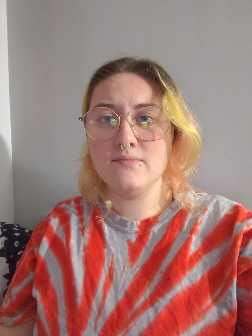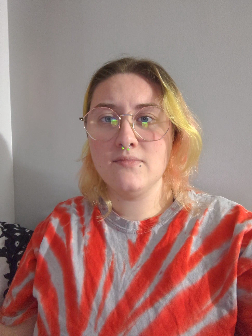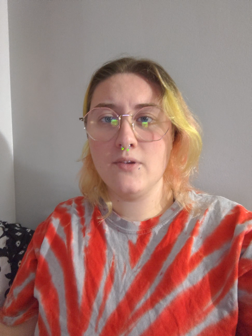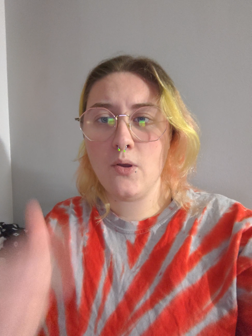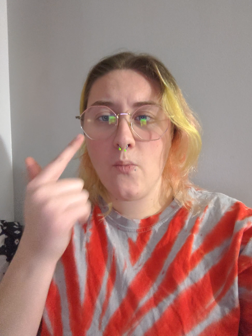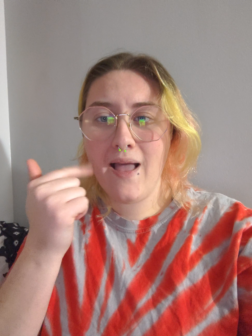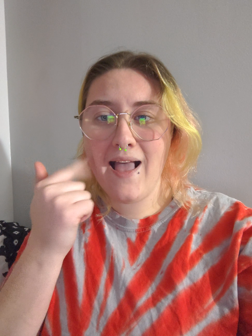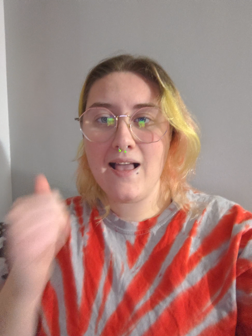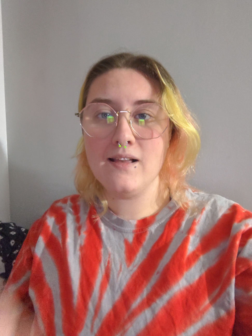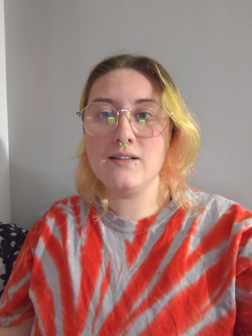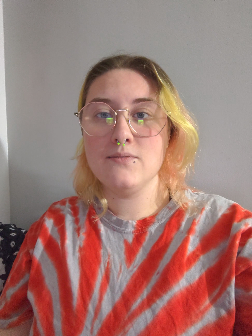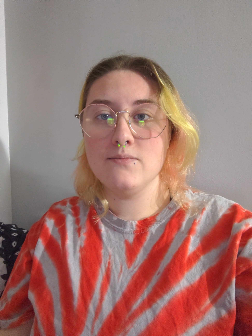cry